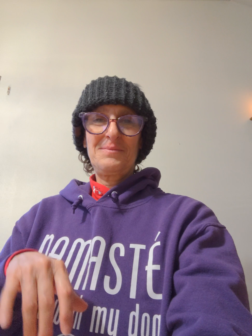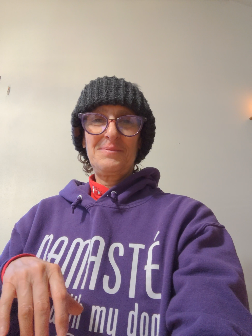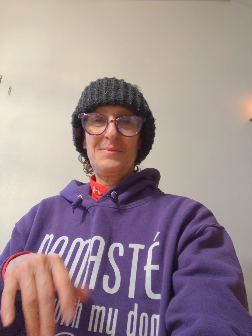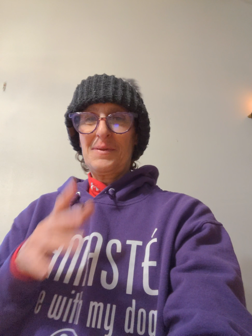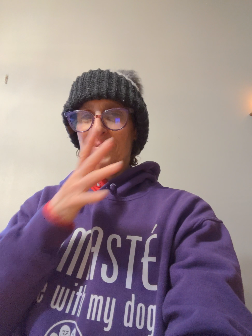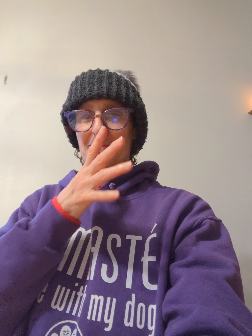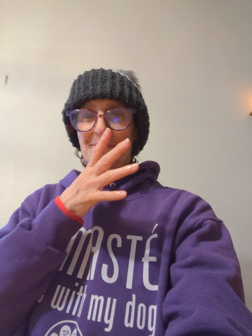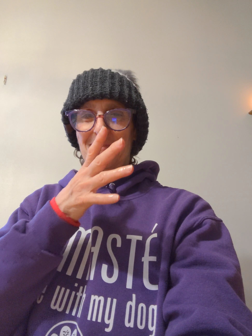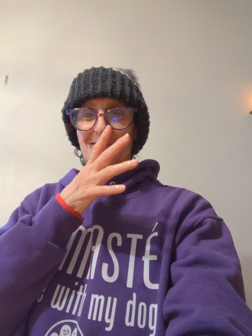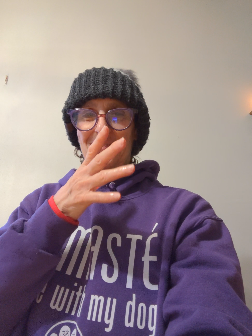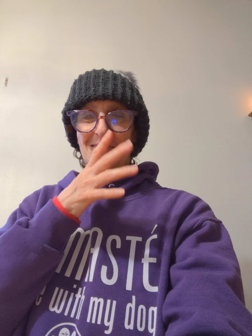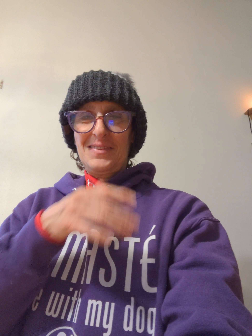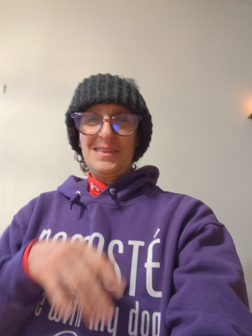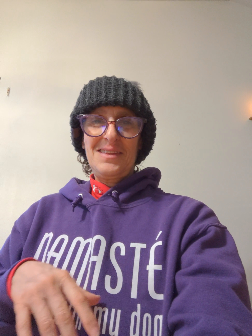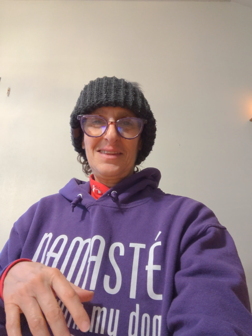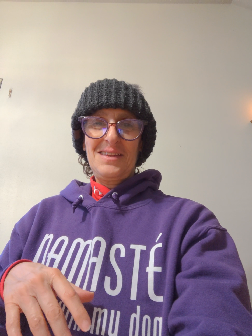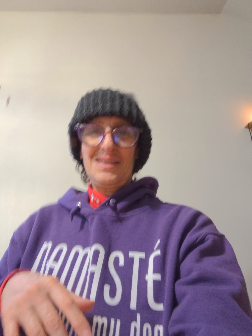mom